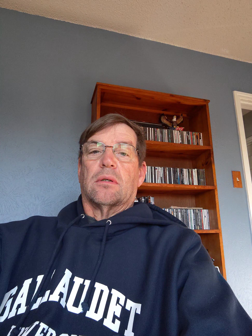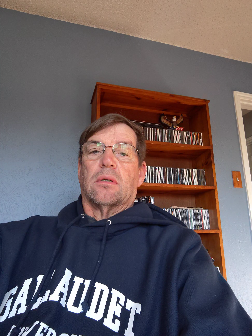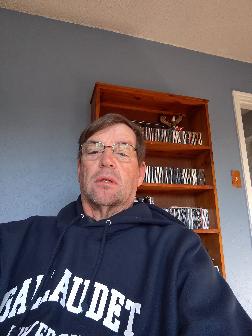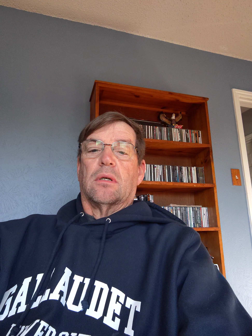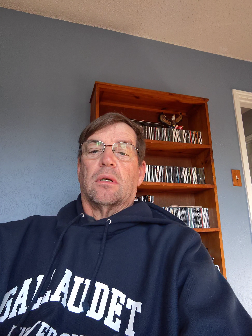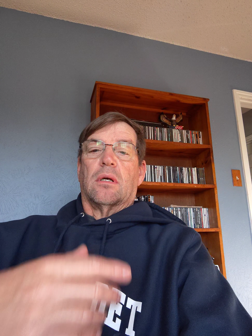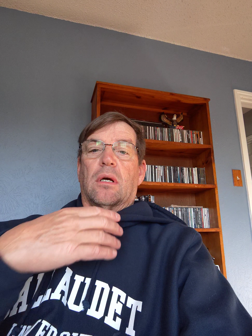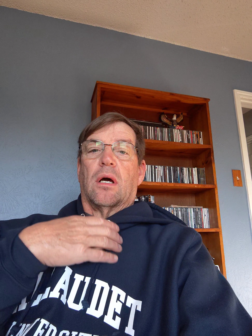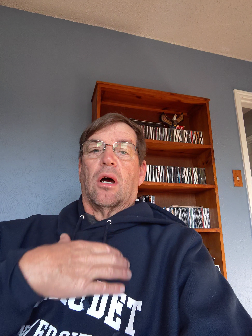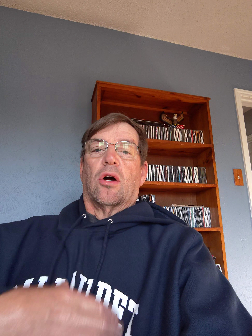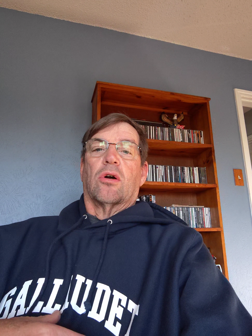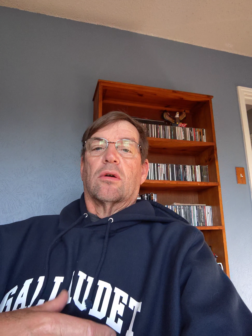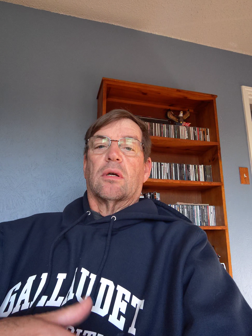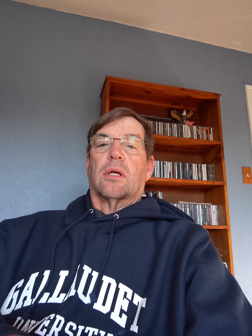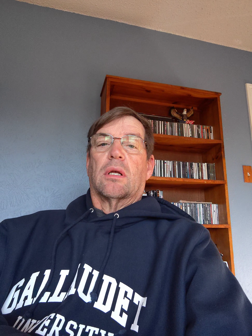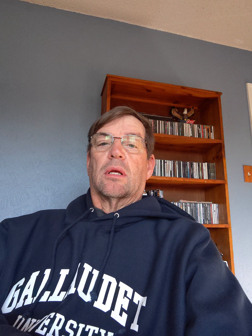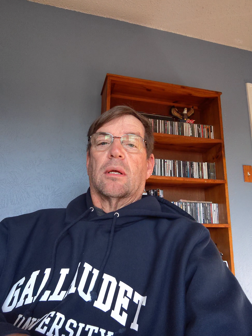hungry